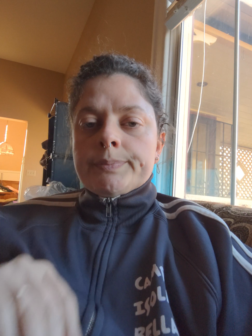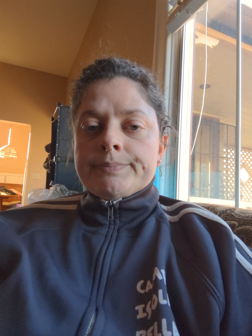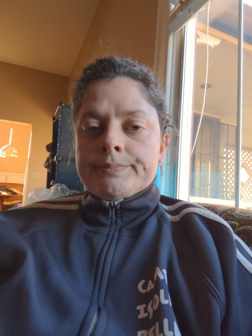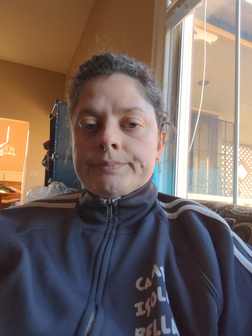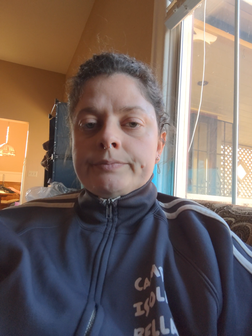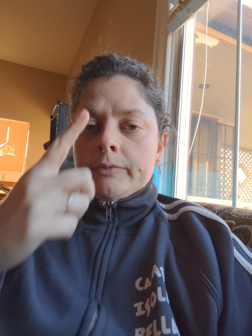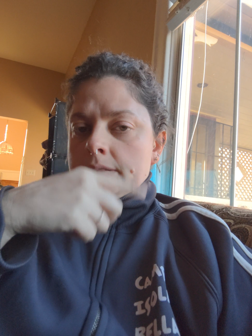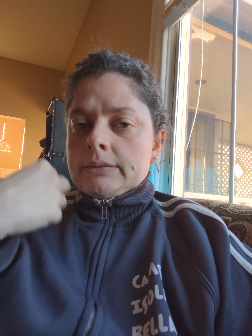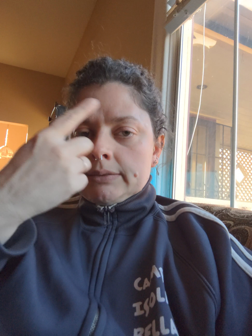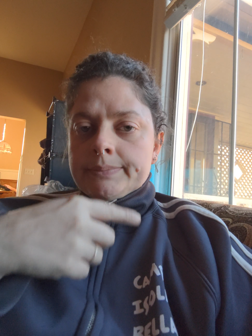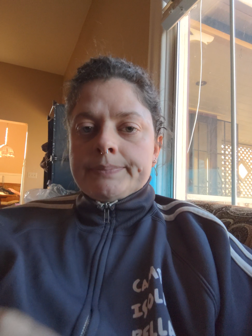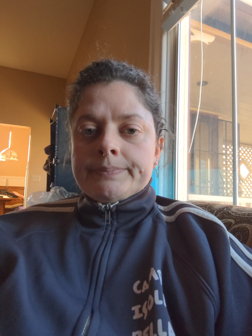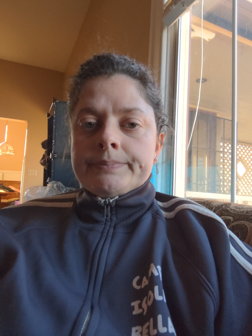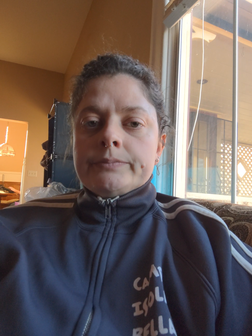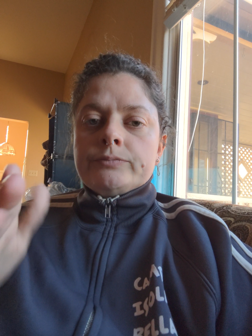face